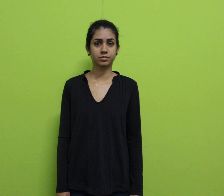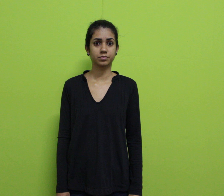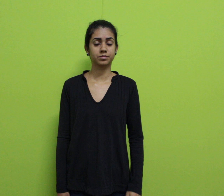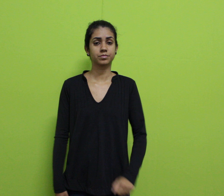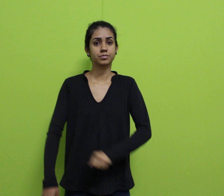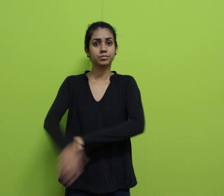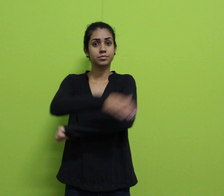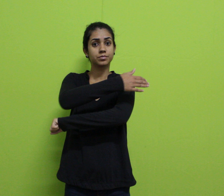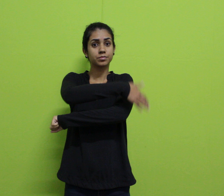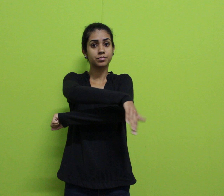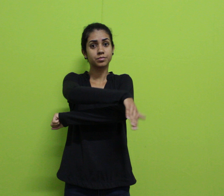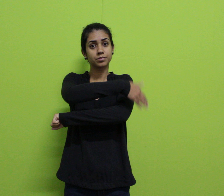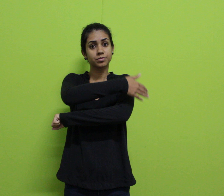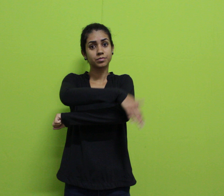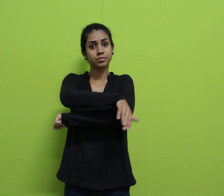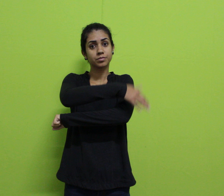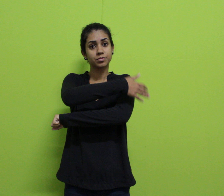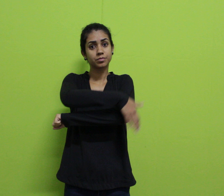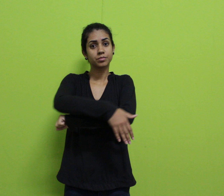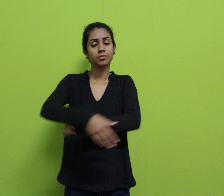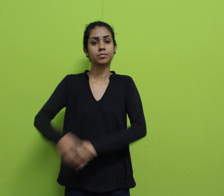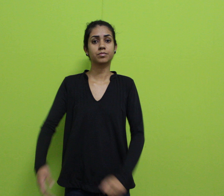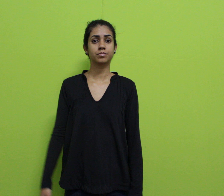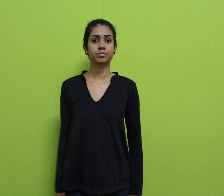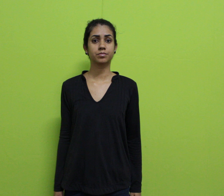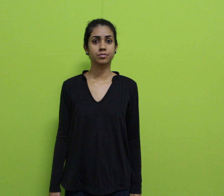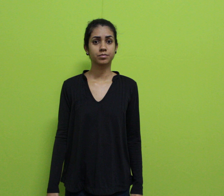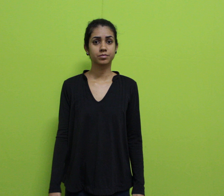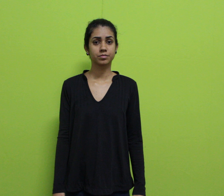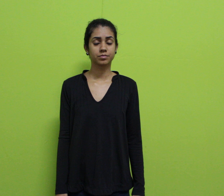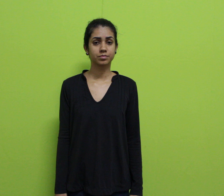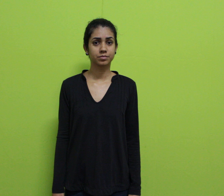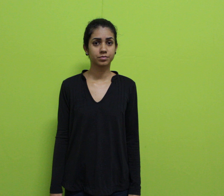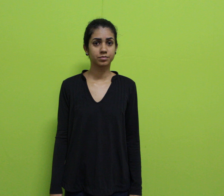esquina